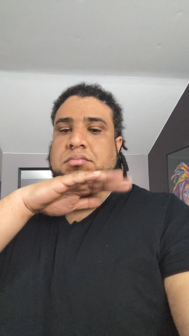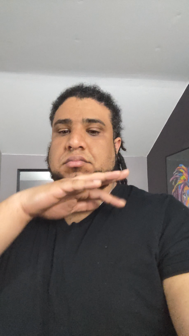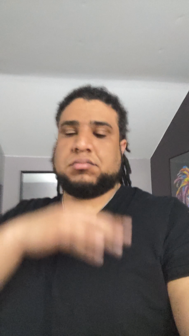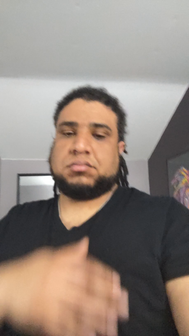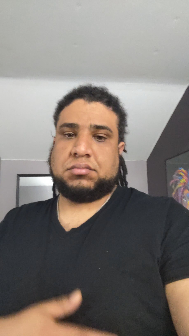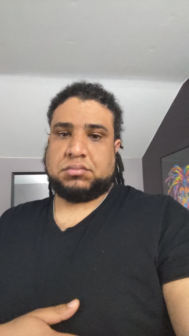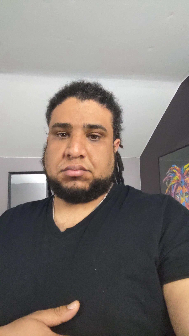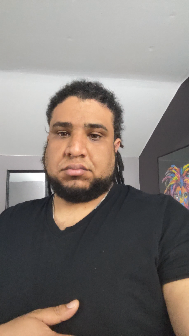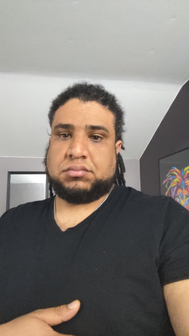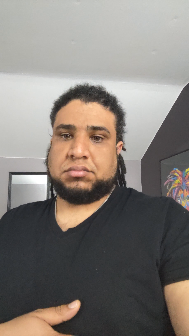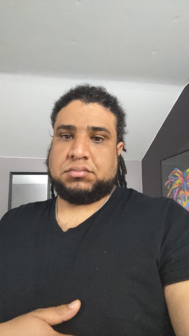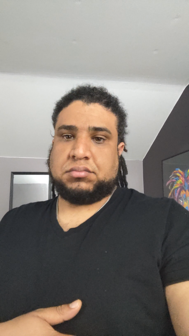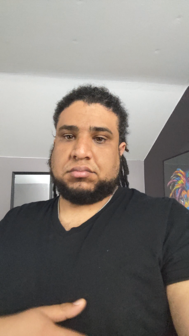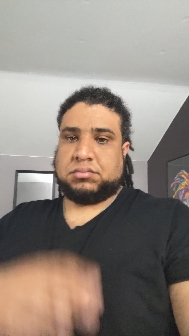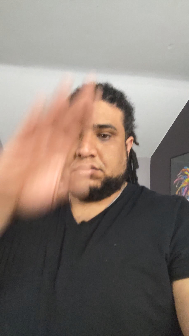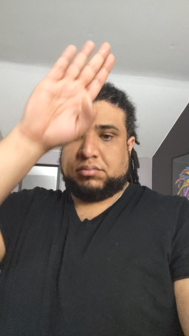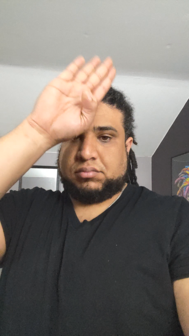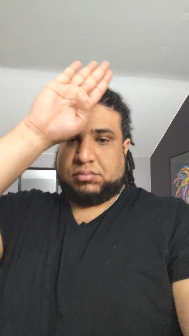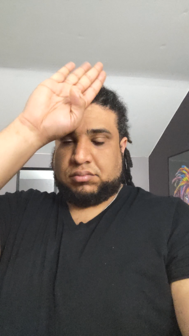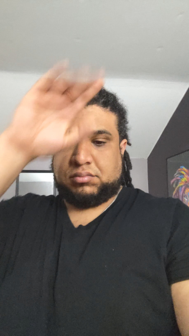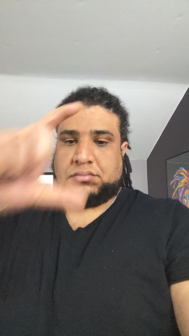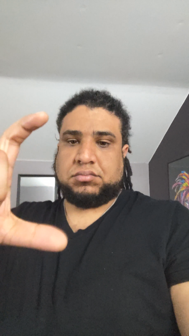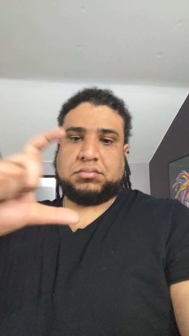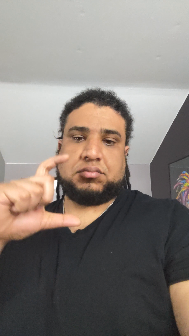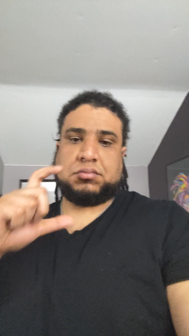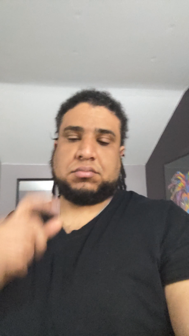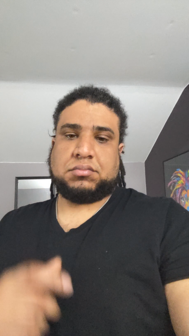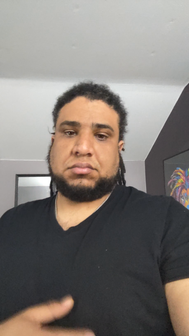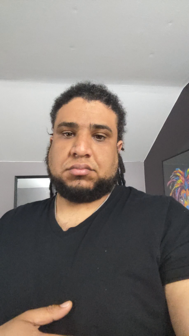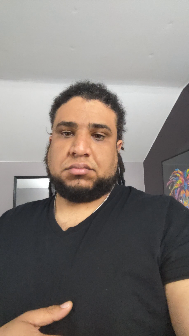fire truck